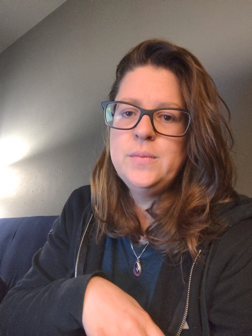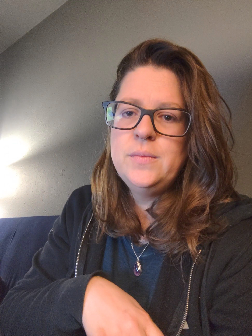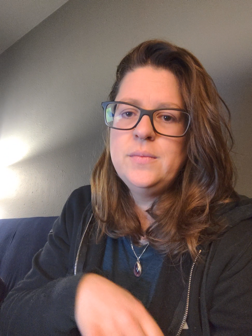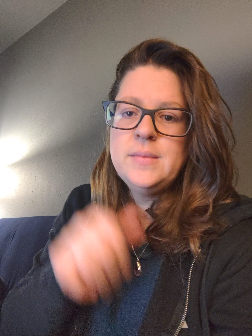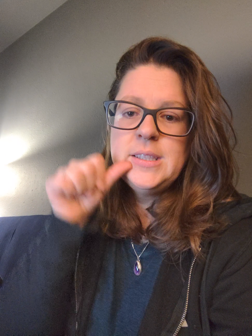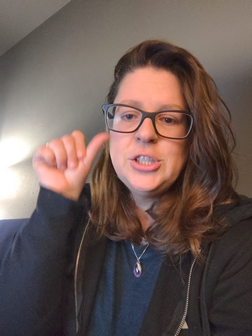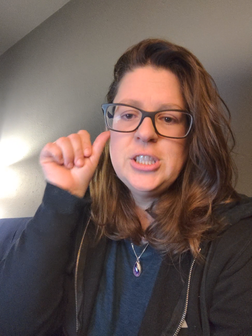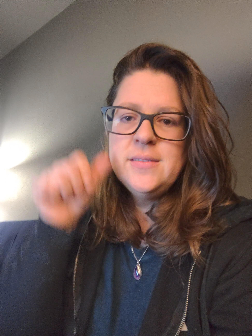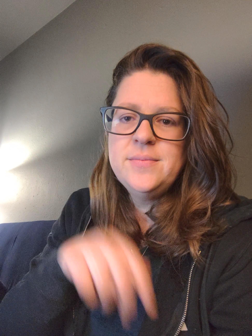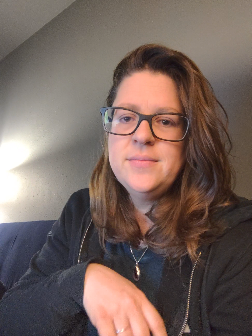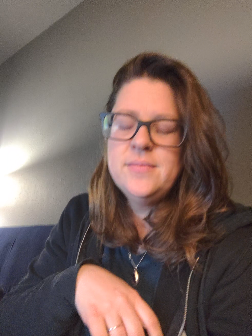yesterday